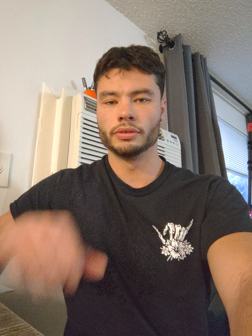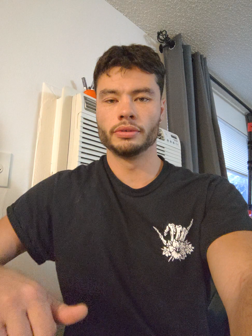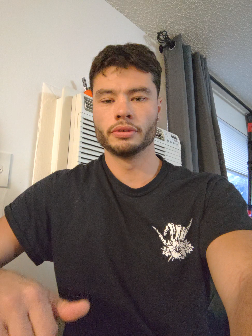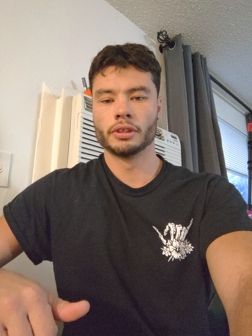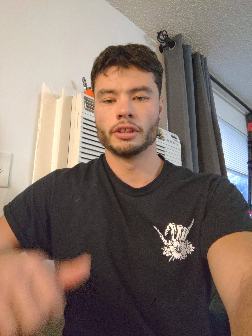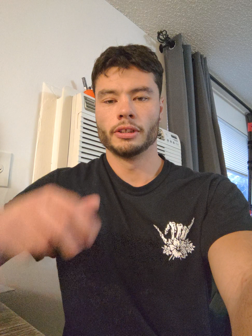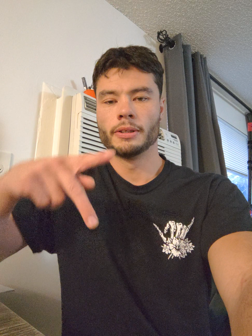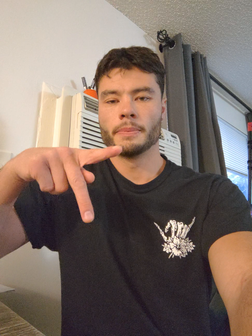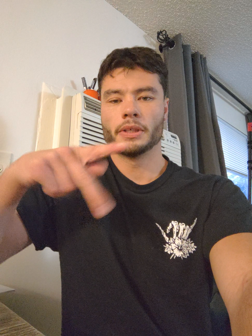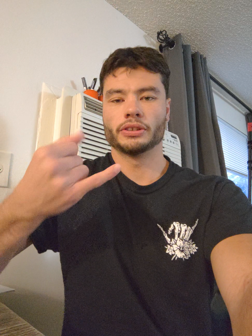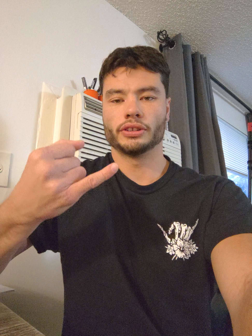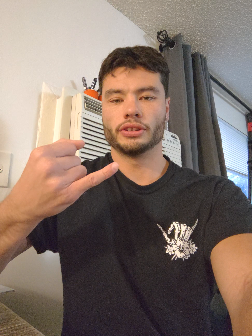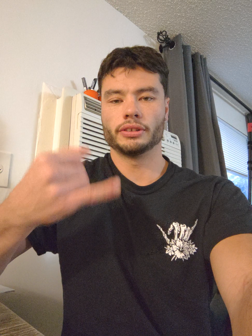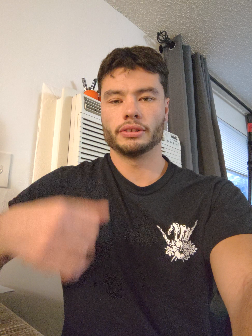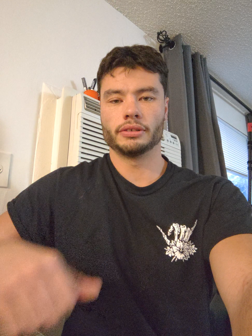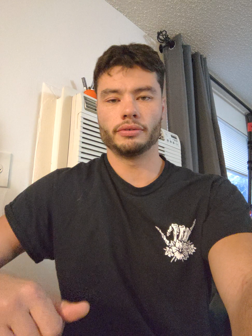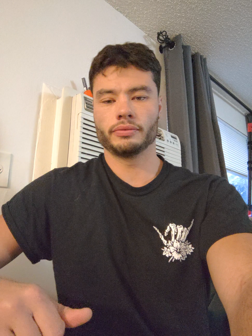pajamas